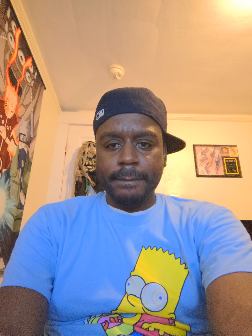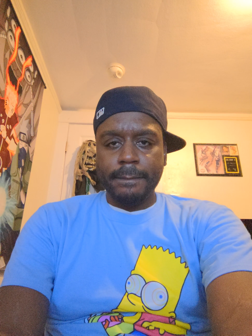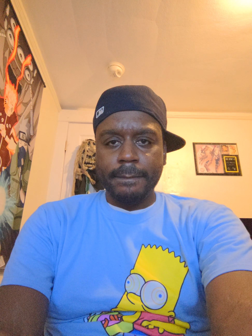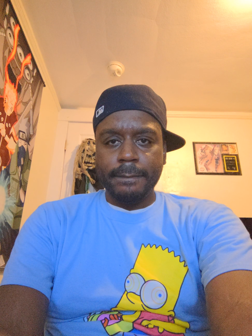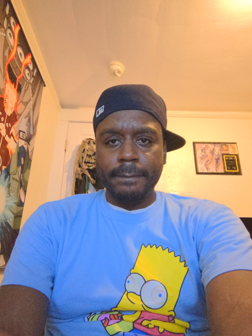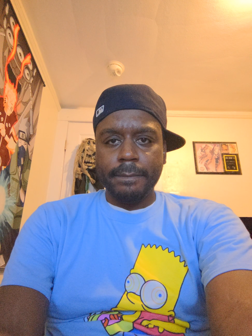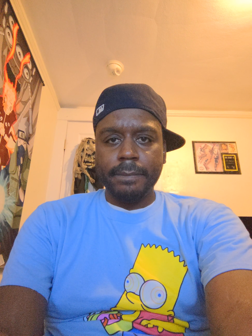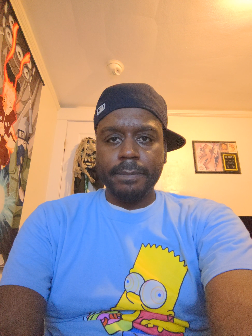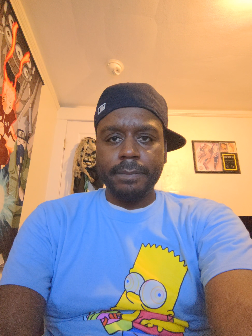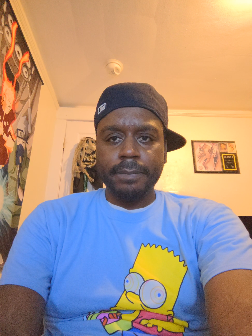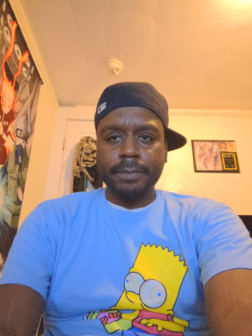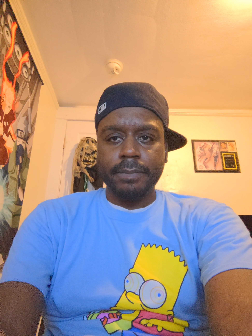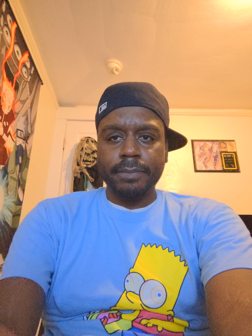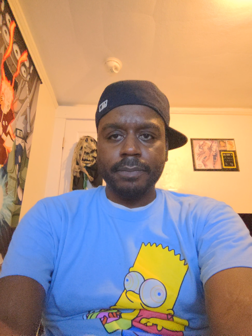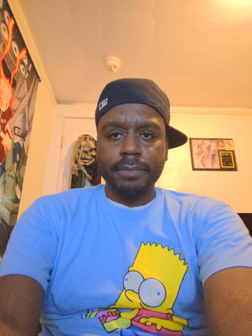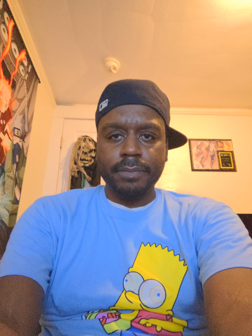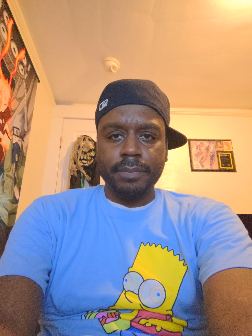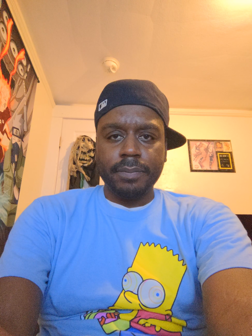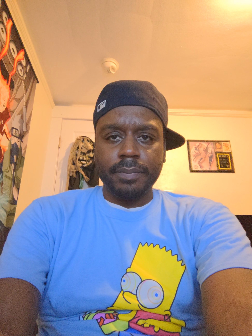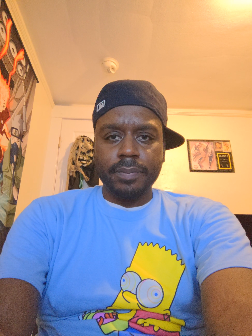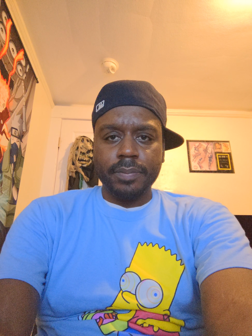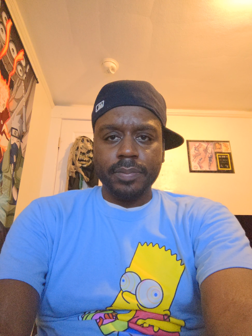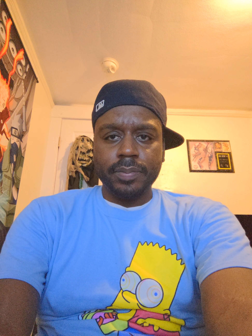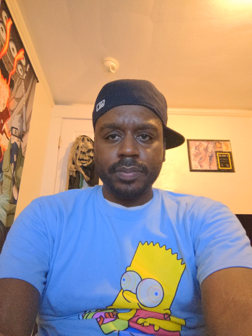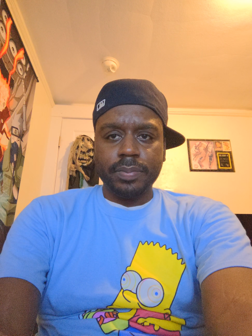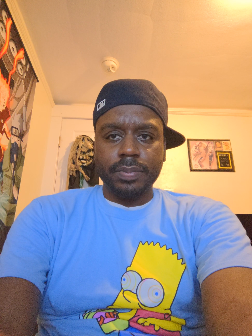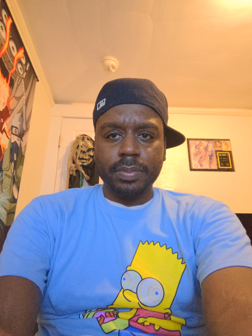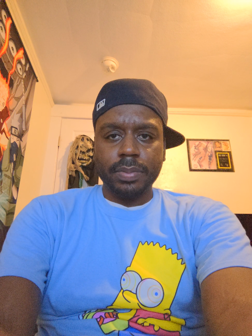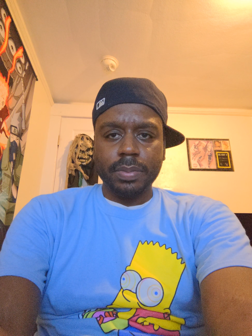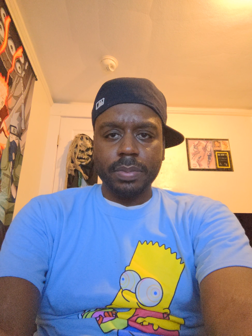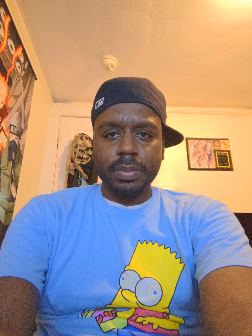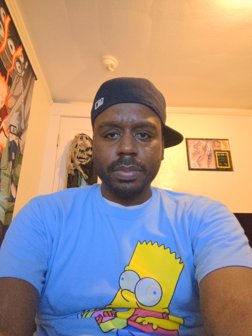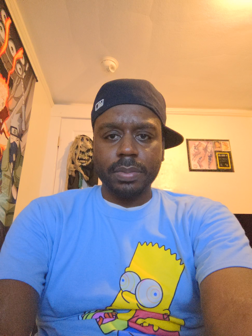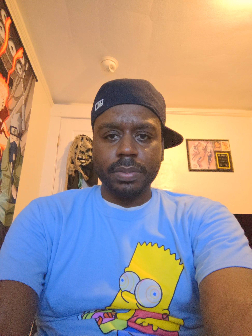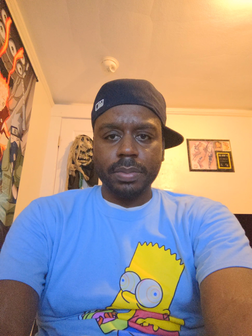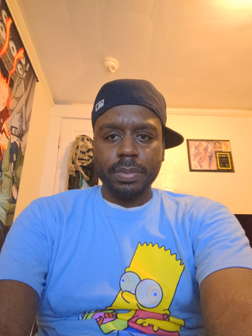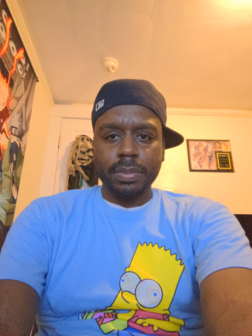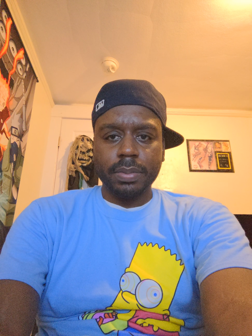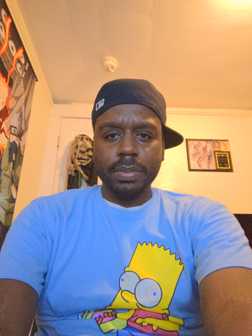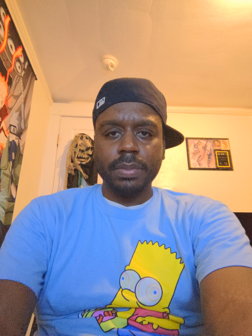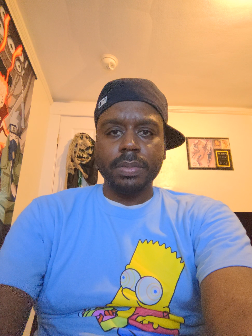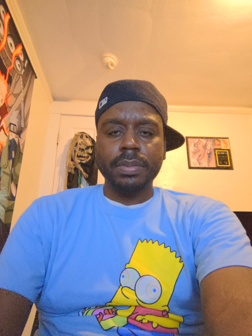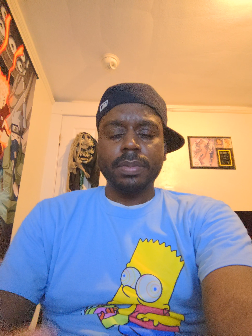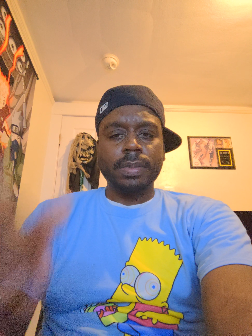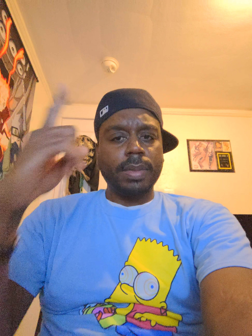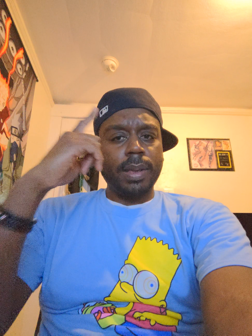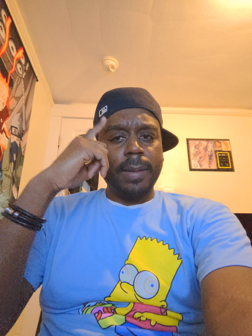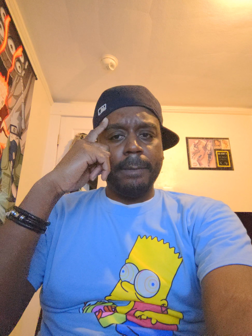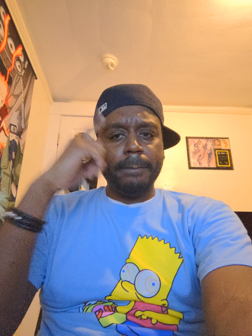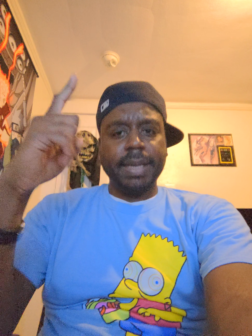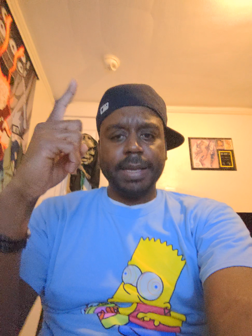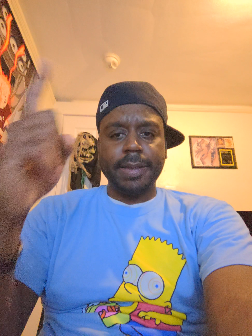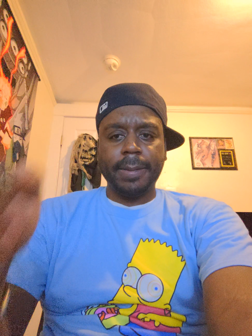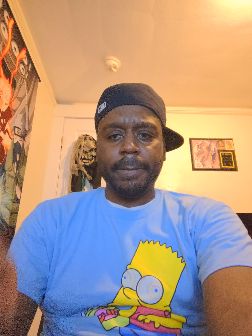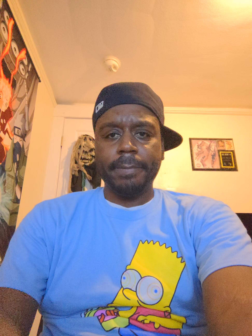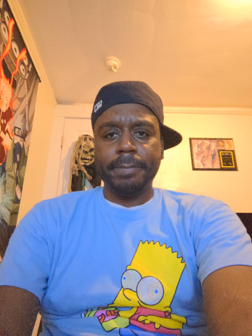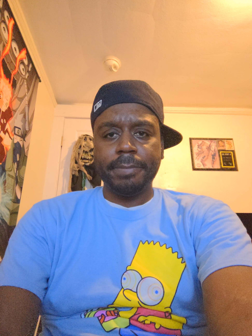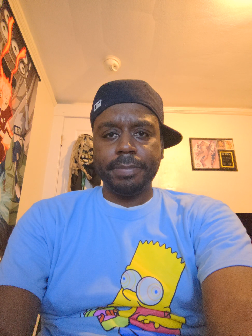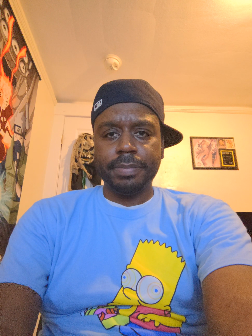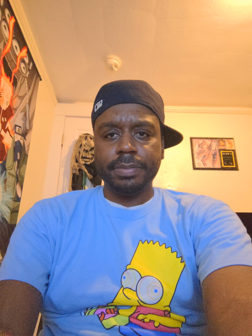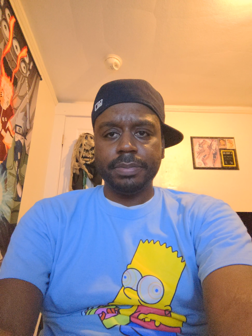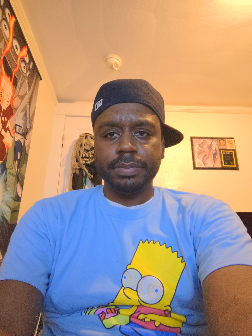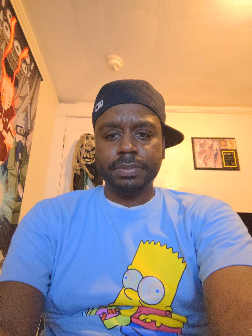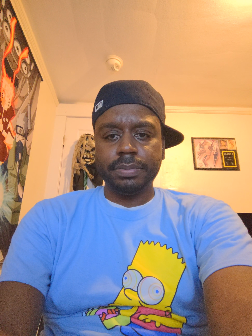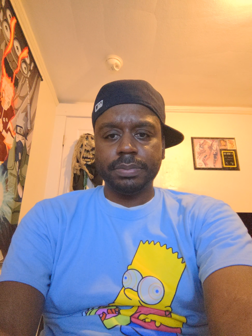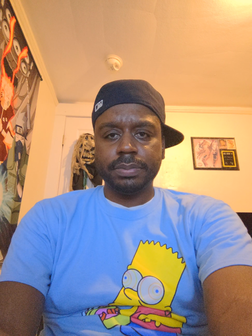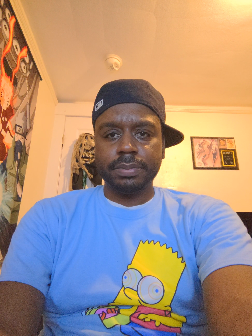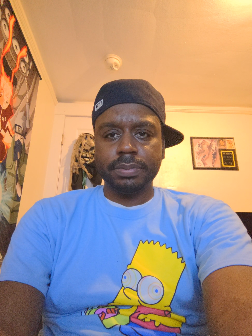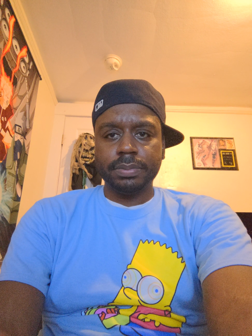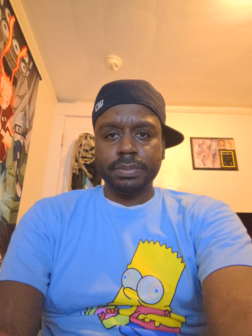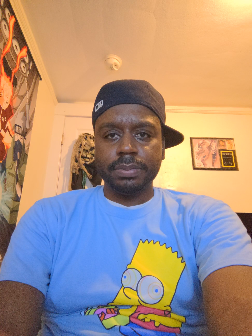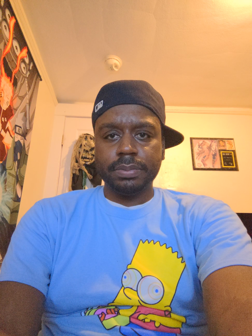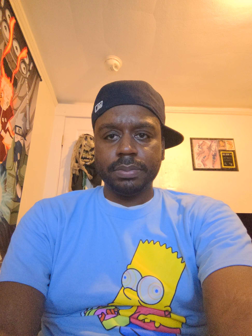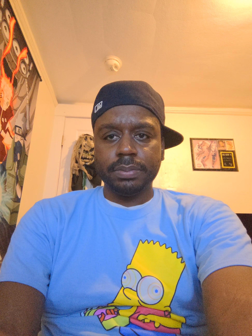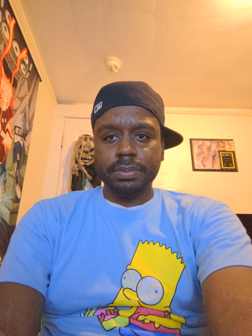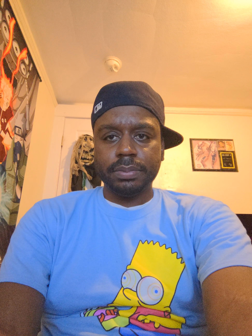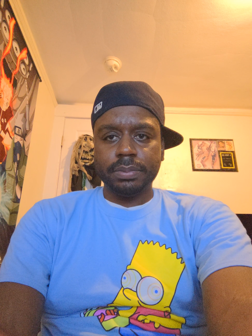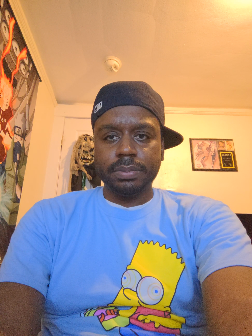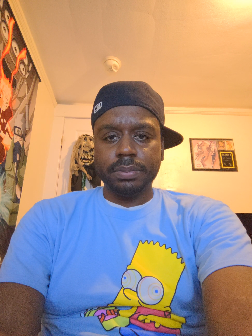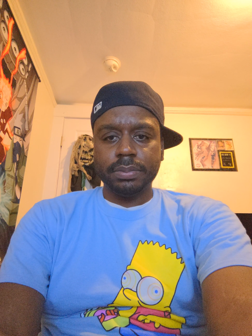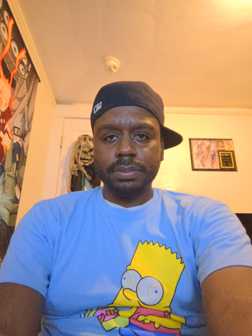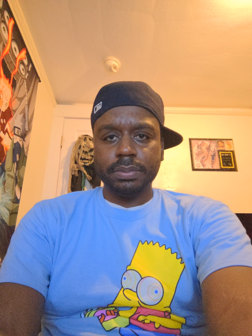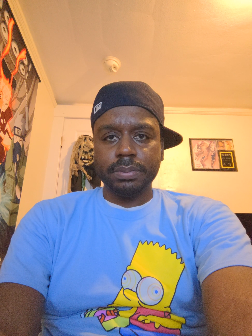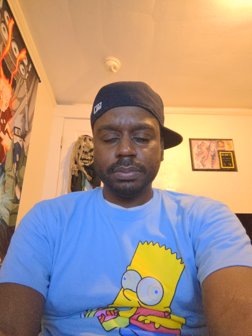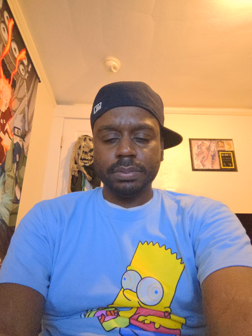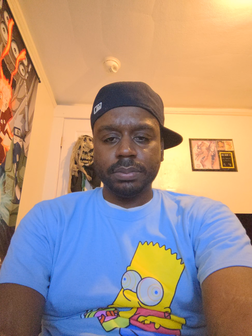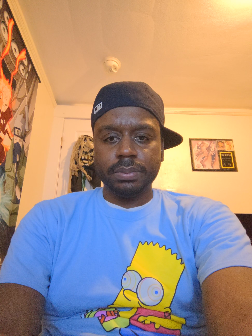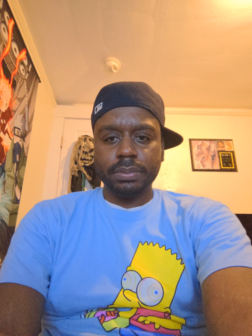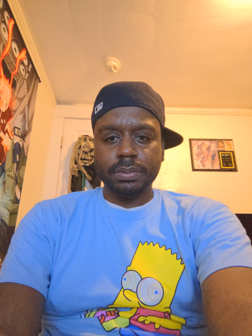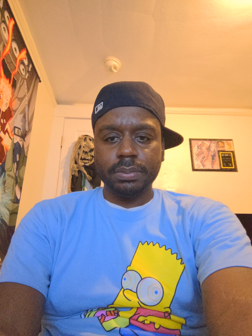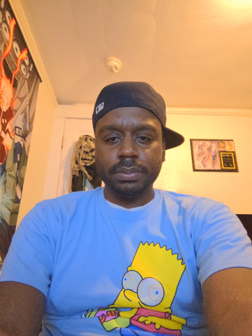penny